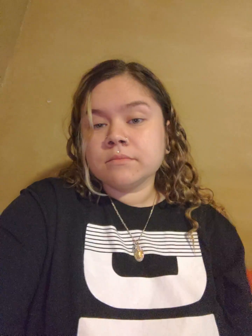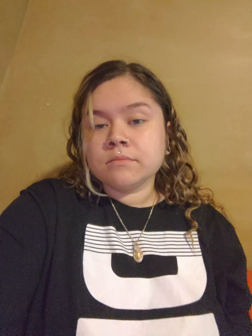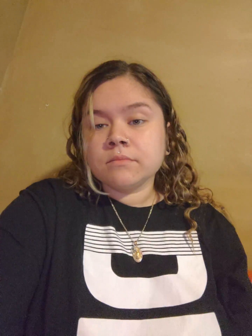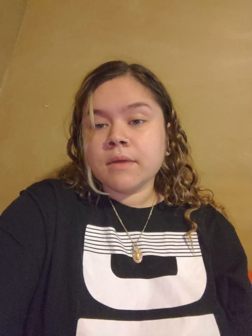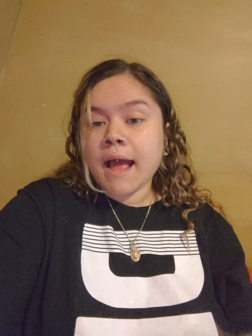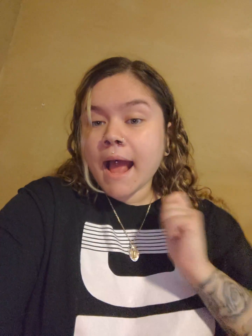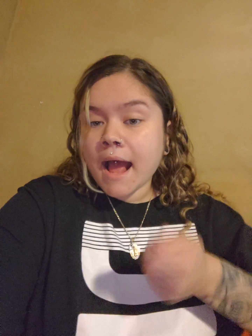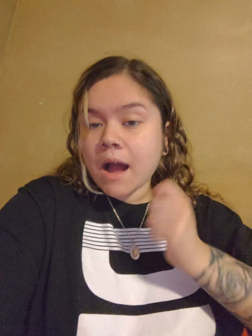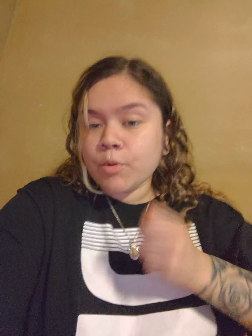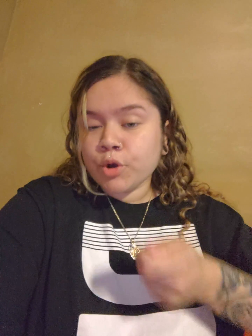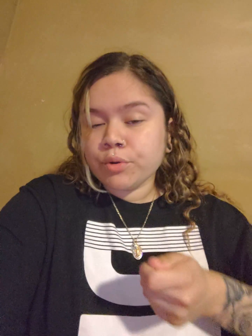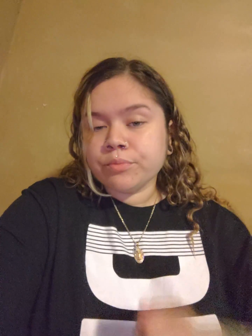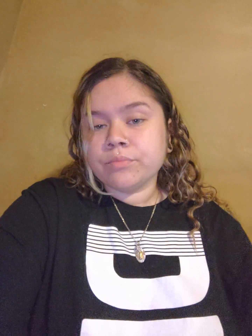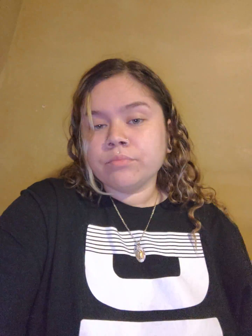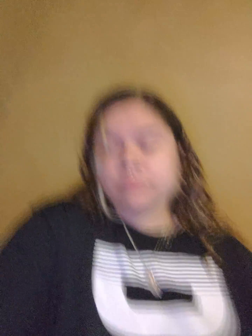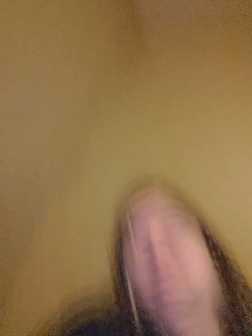hammer